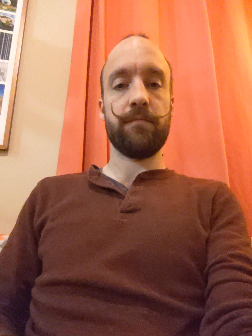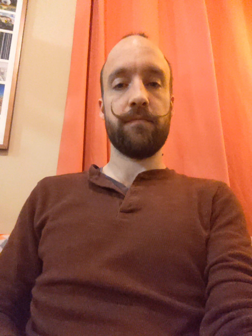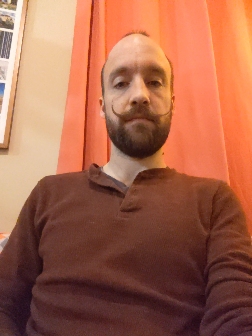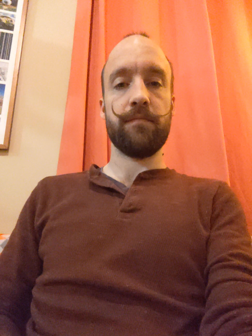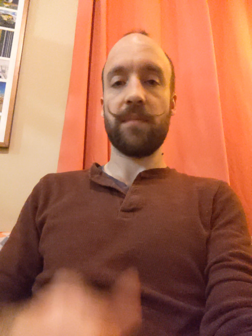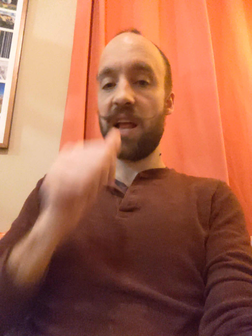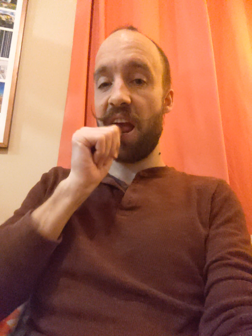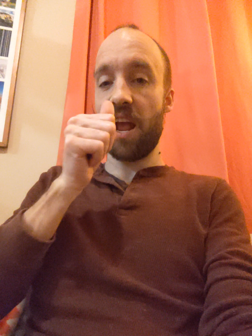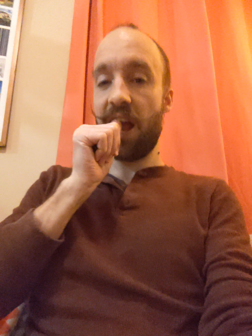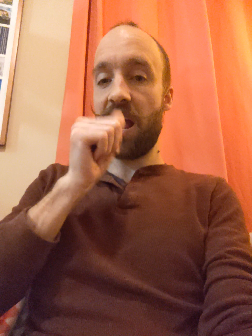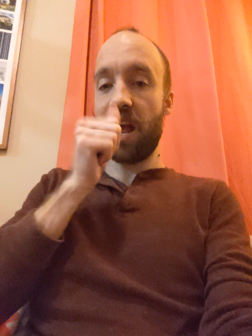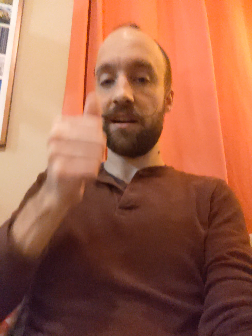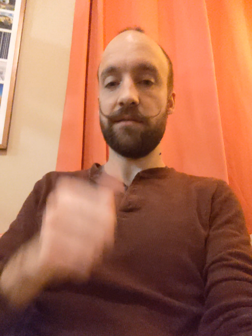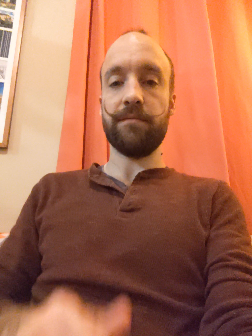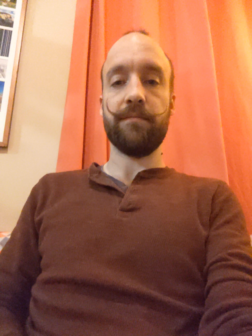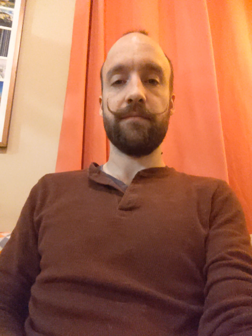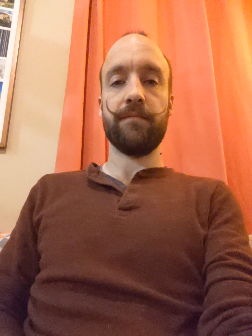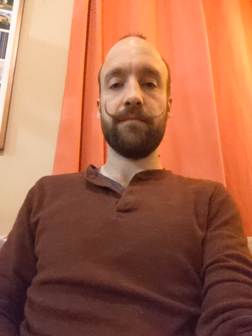nuts